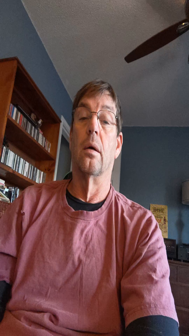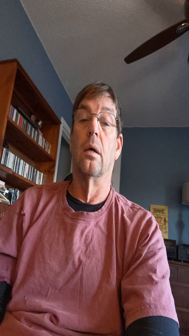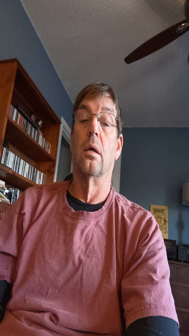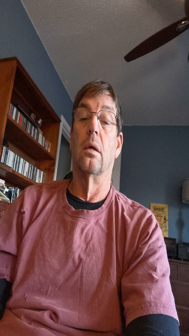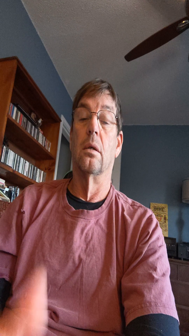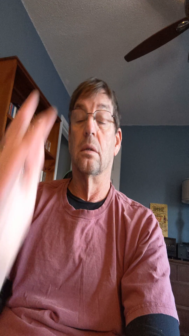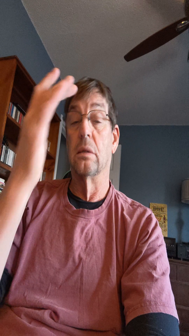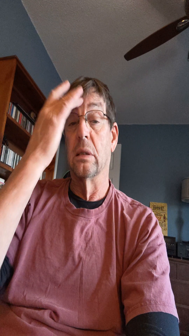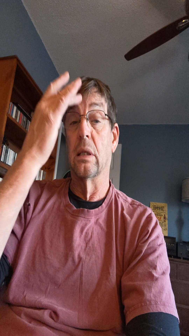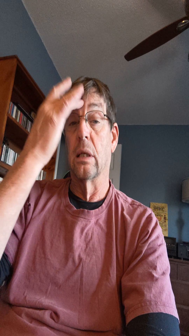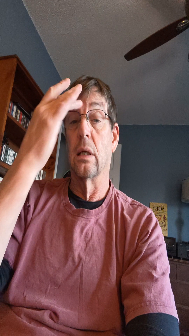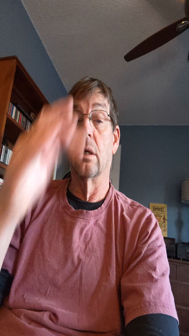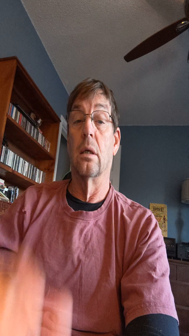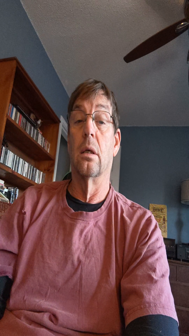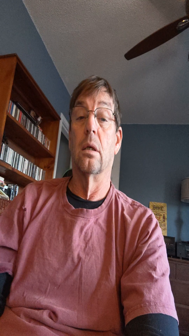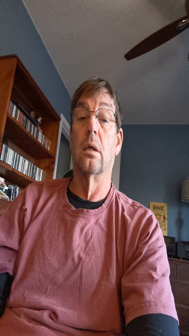sick